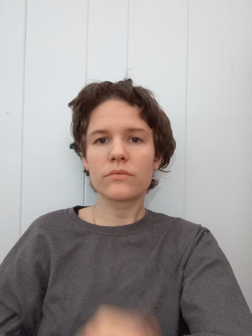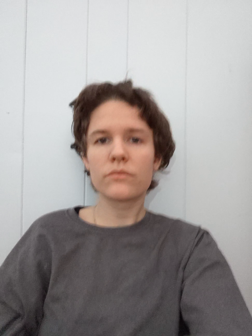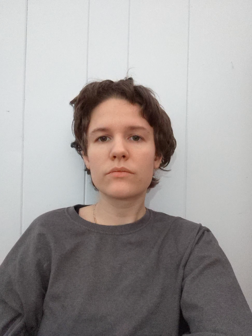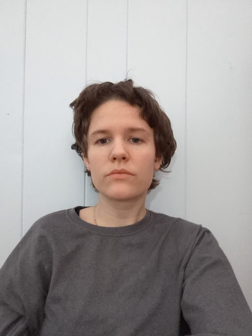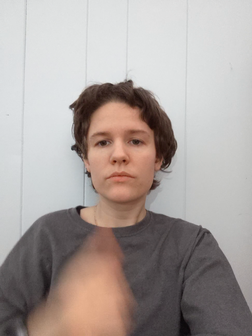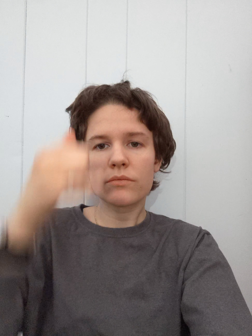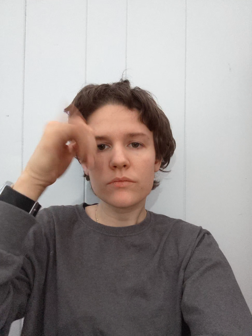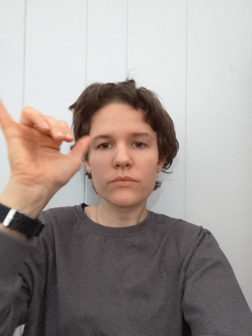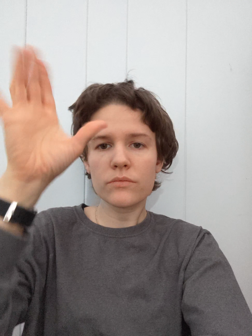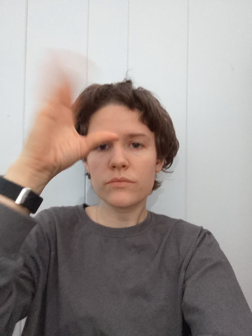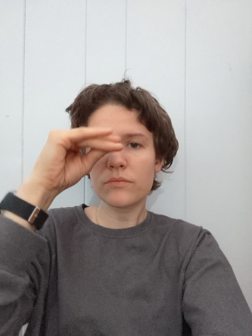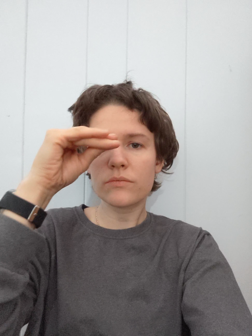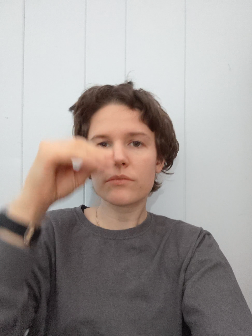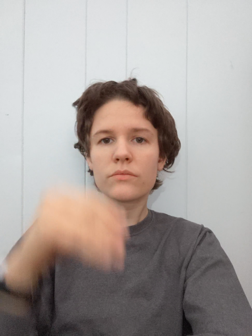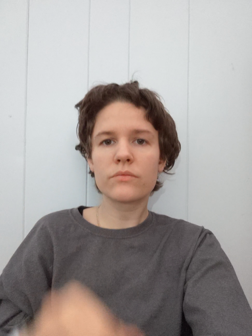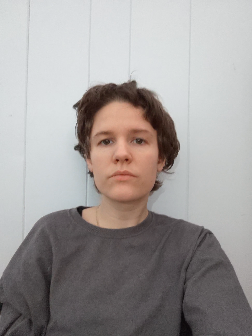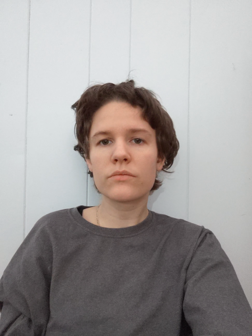cowboy